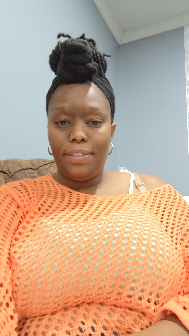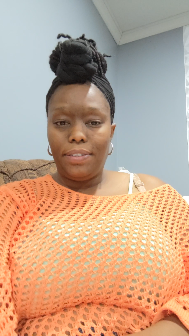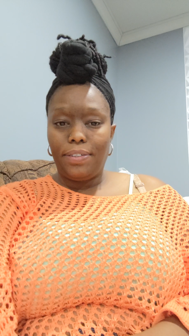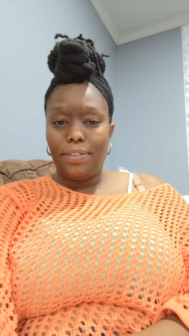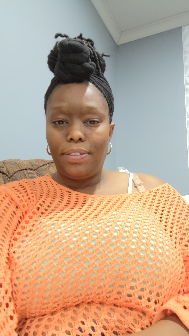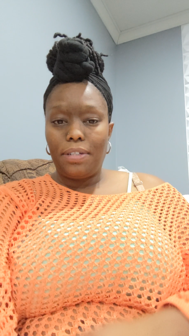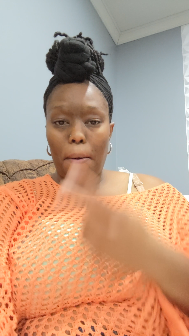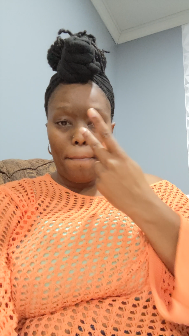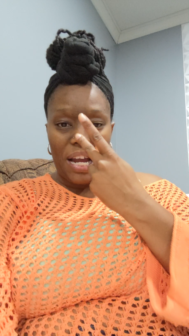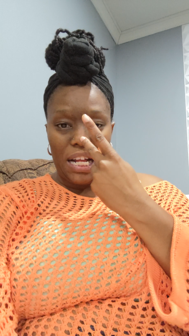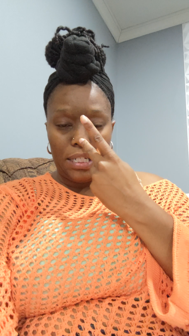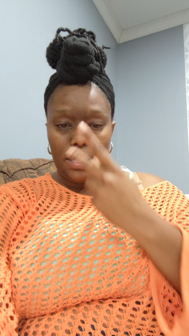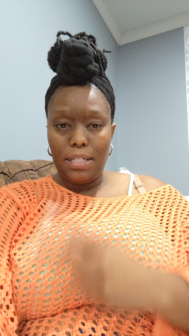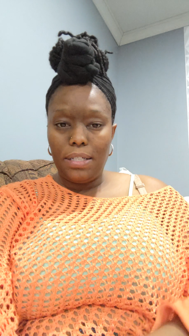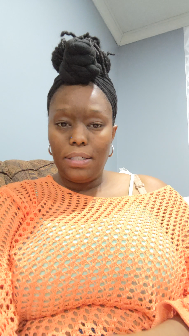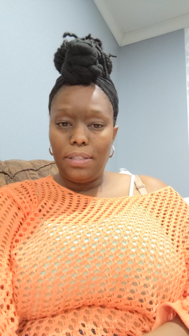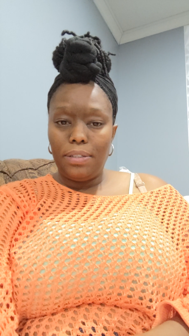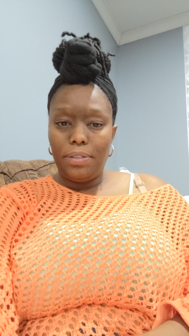penis